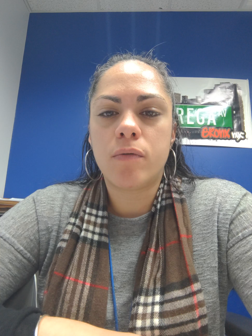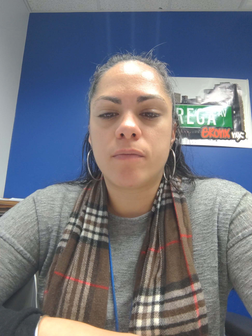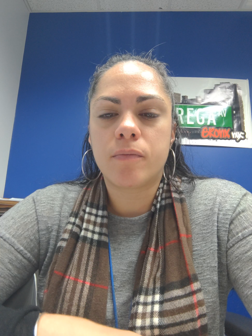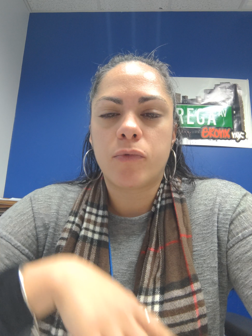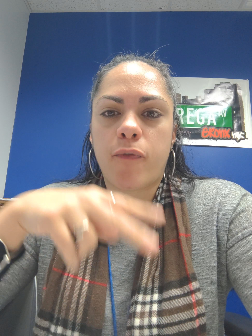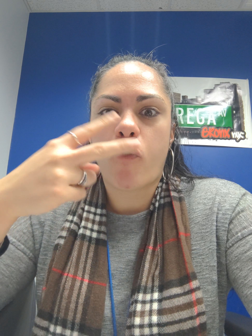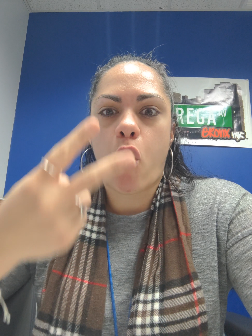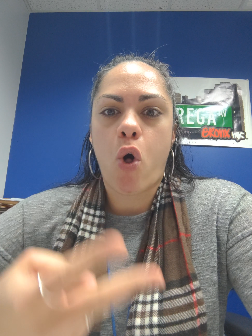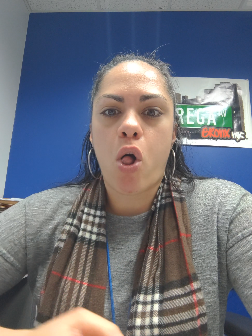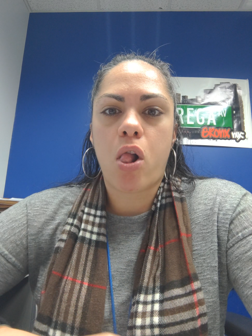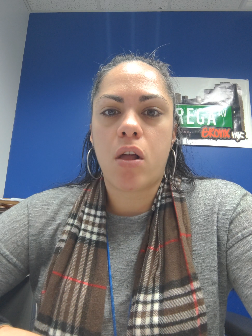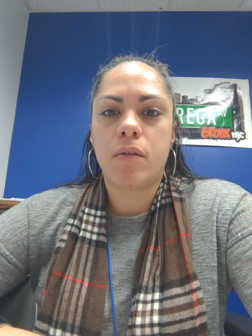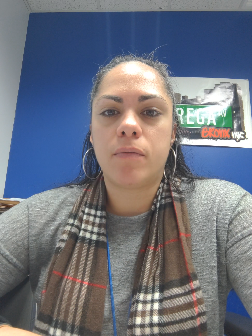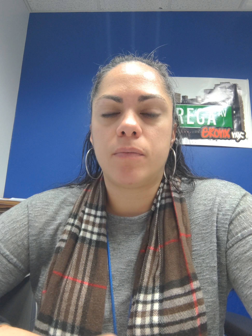fall